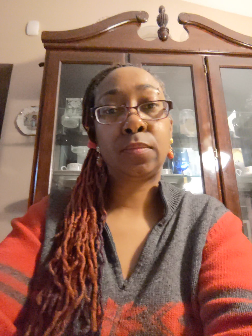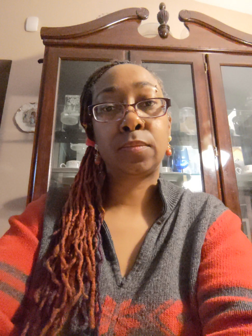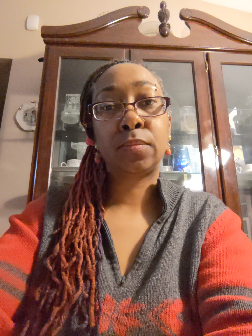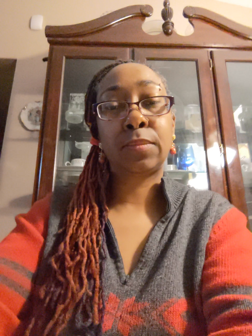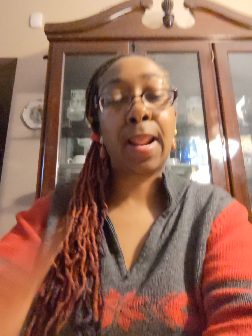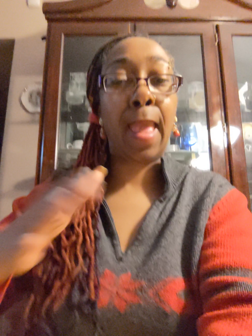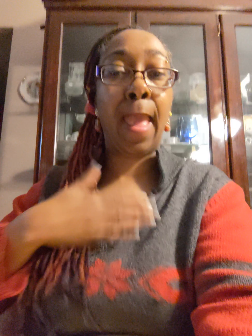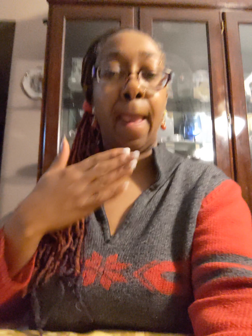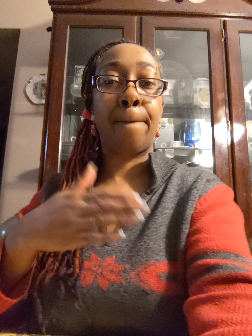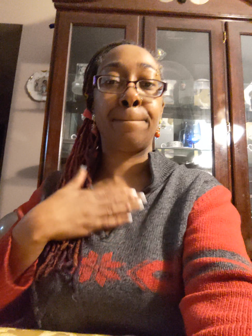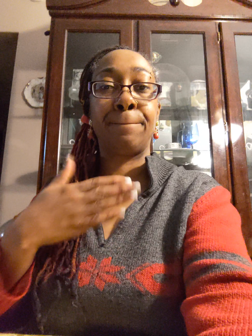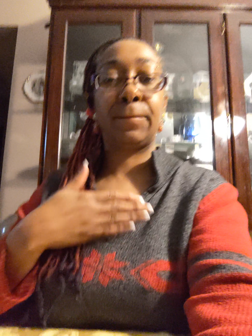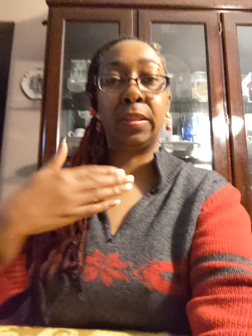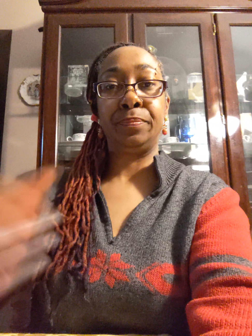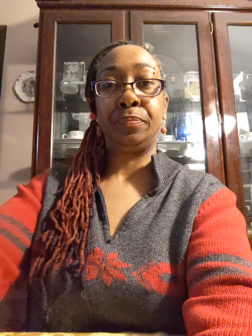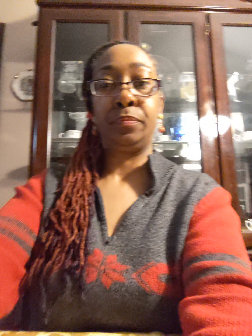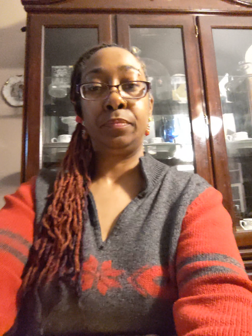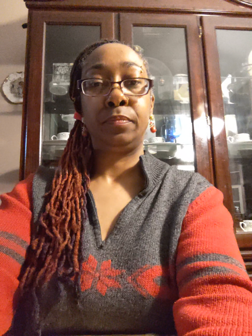happy